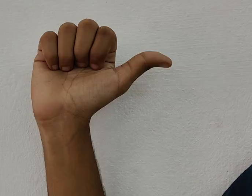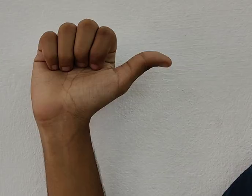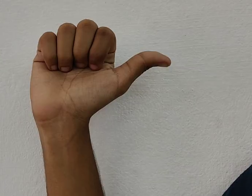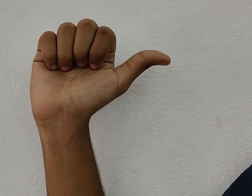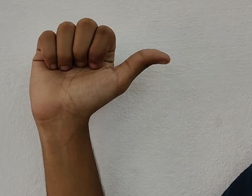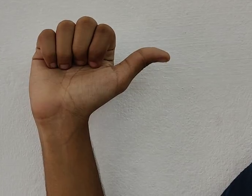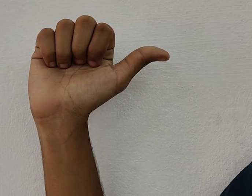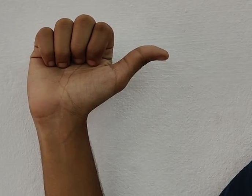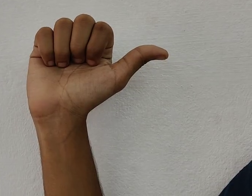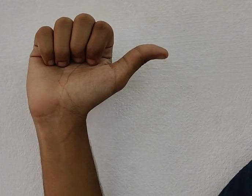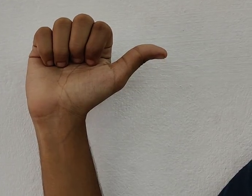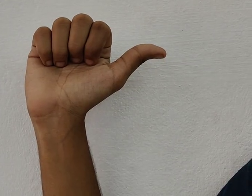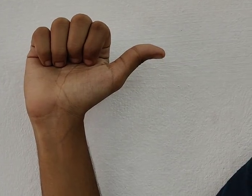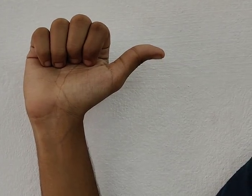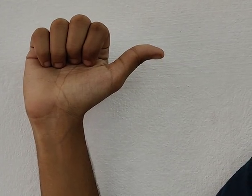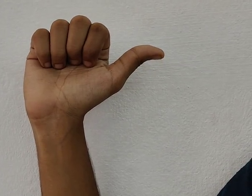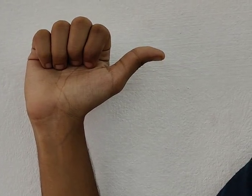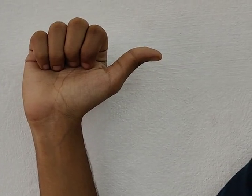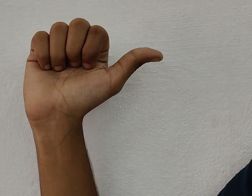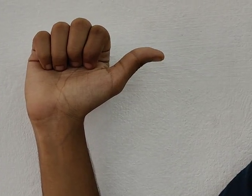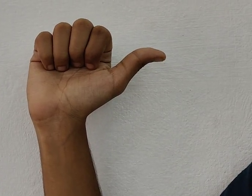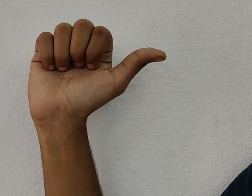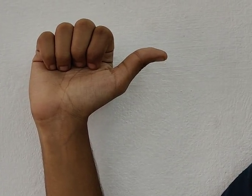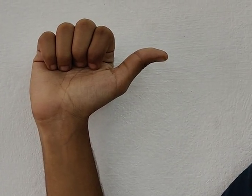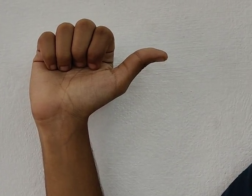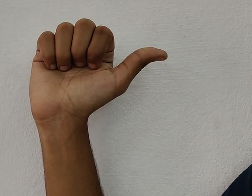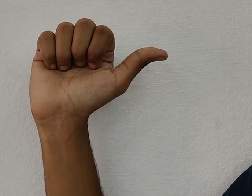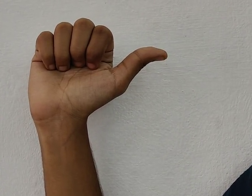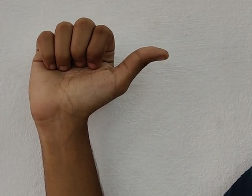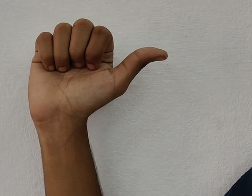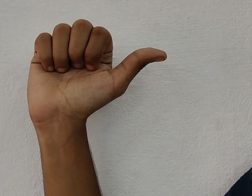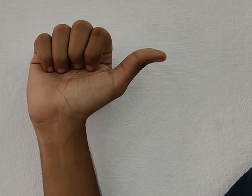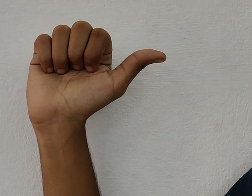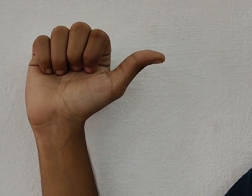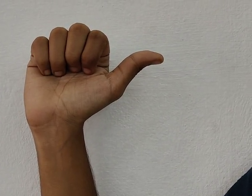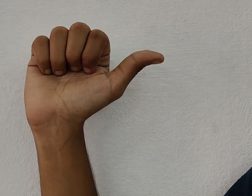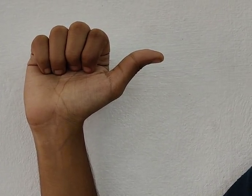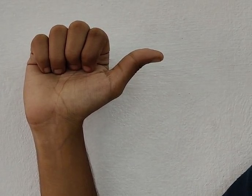എ